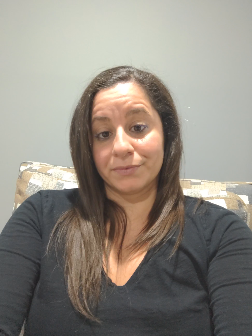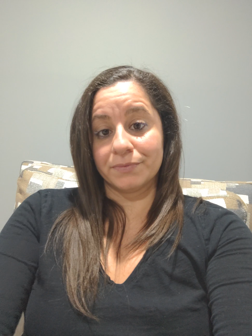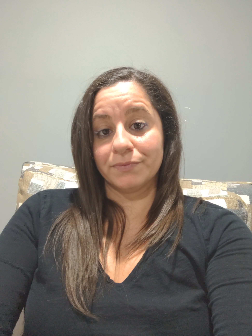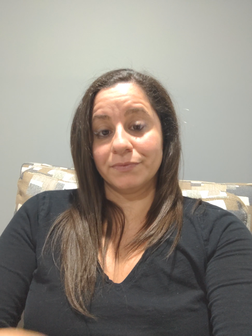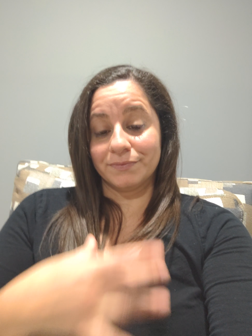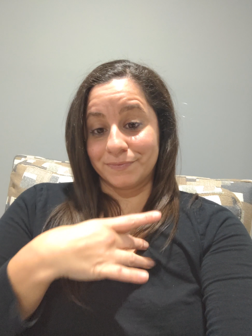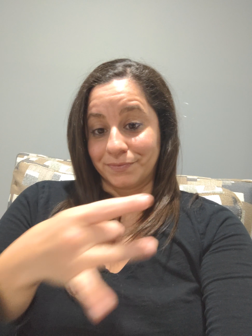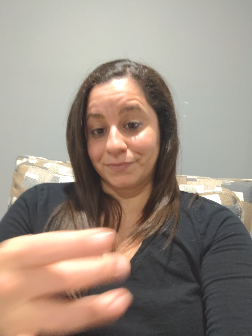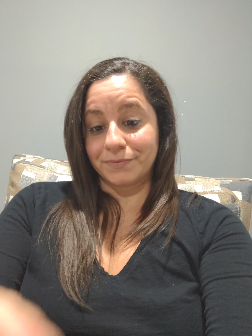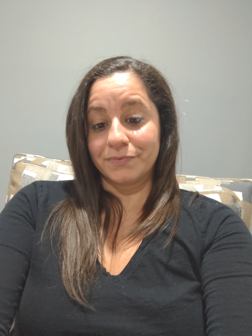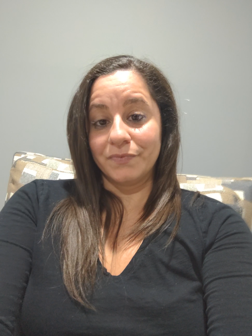like